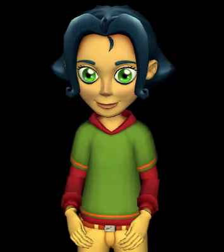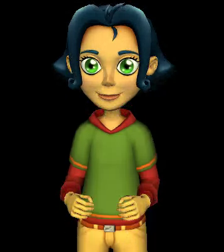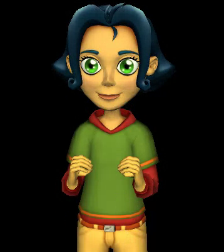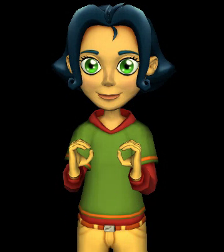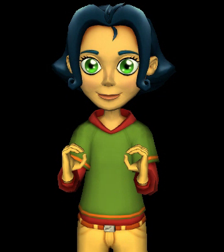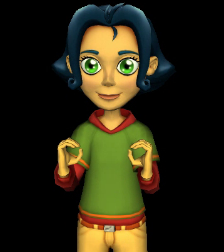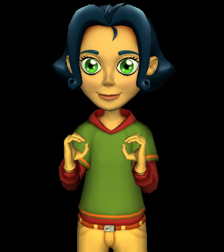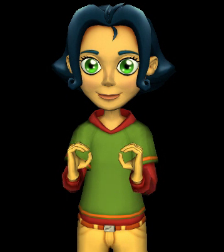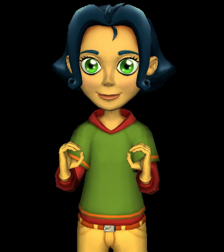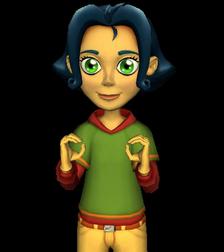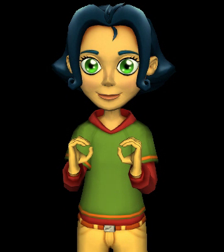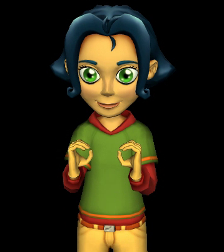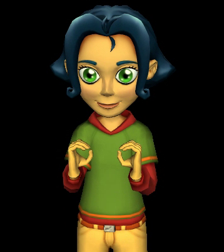عم